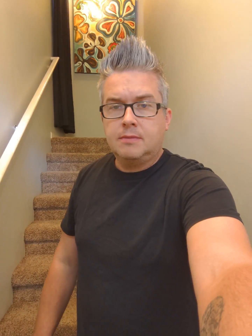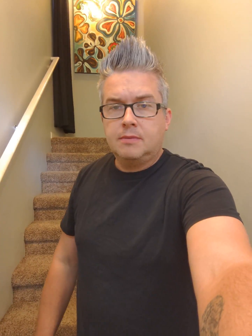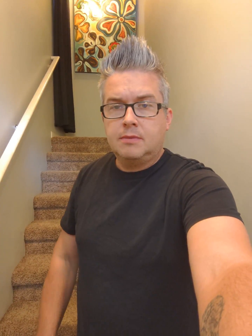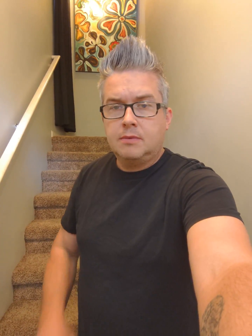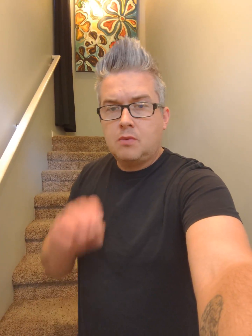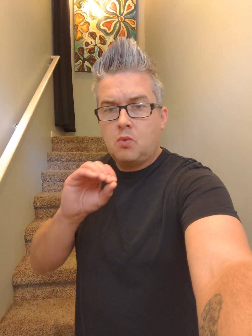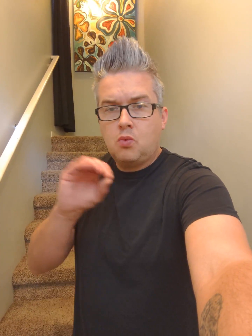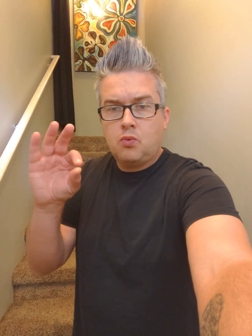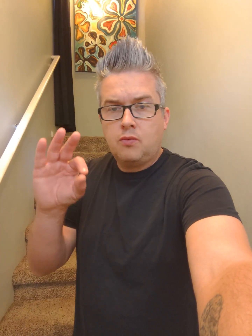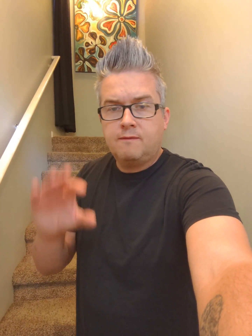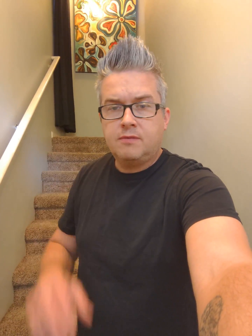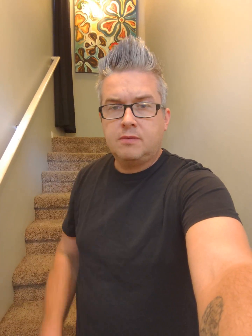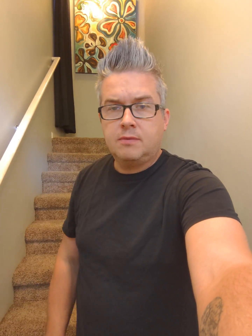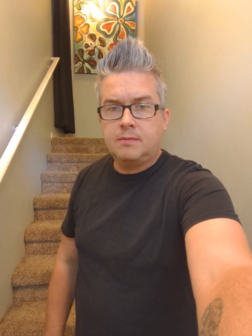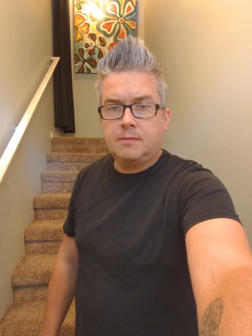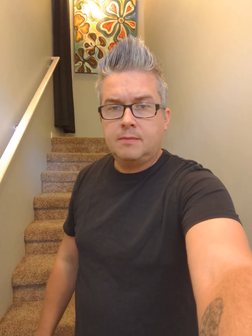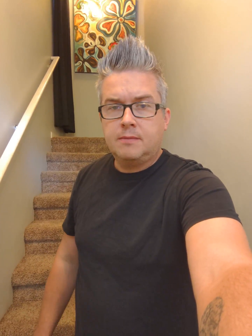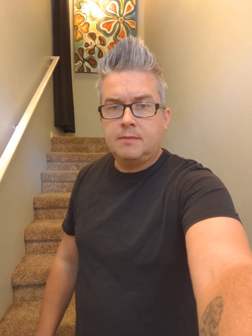off